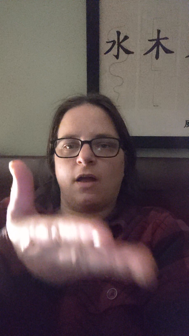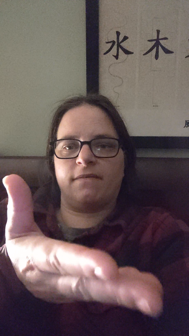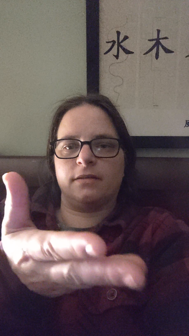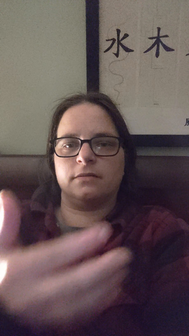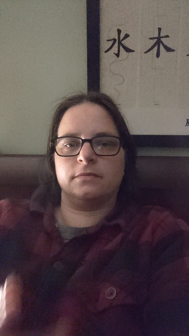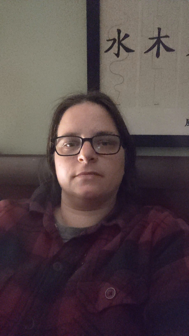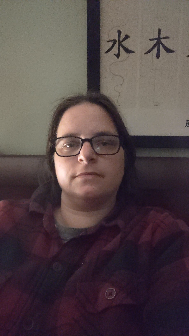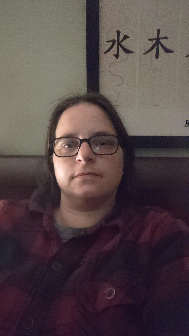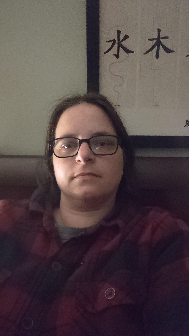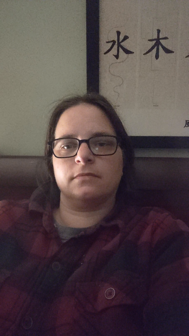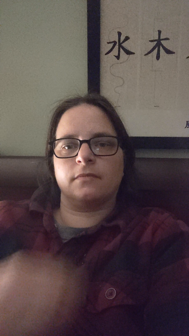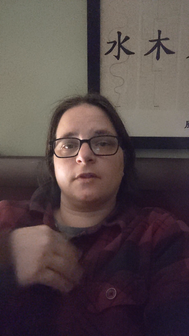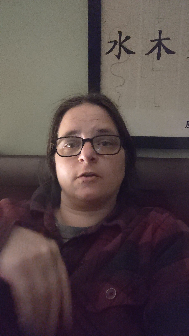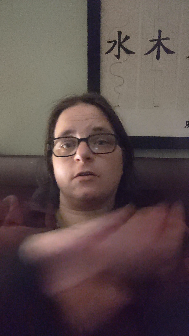scarf